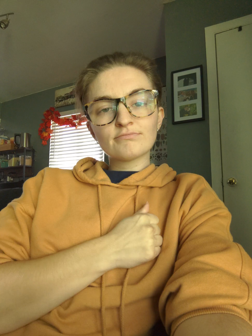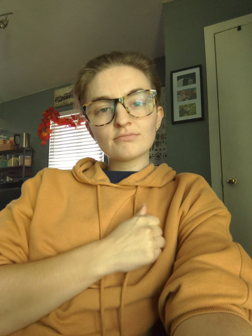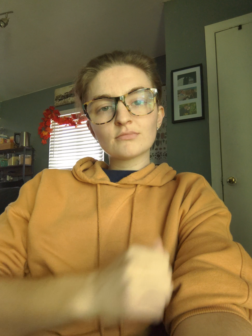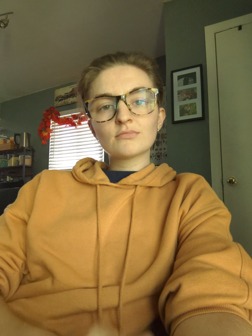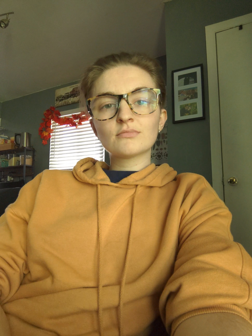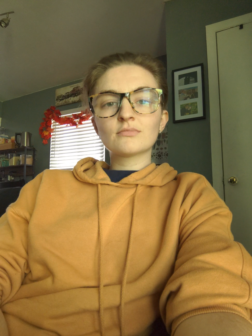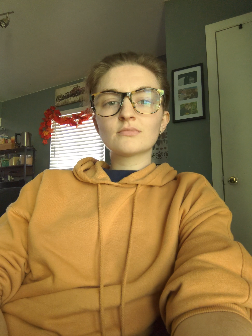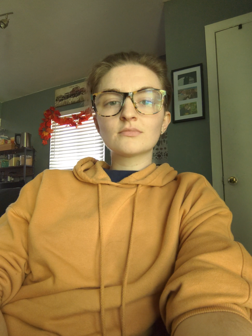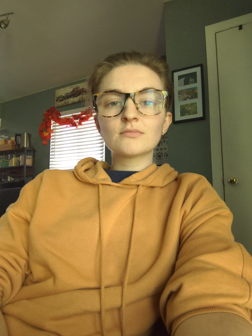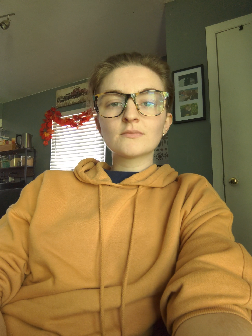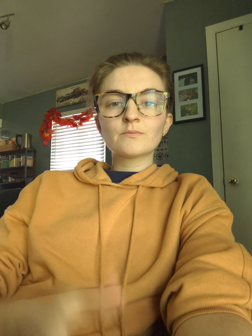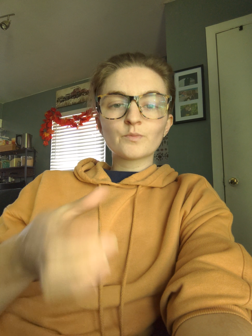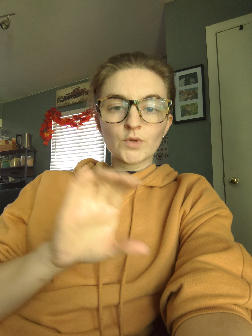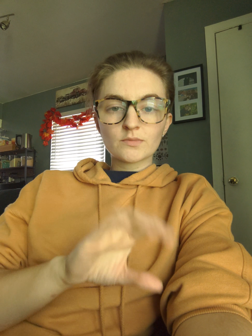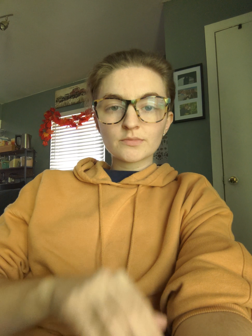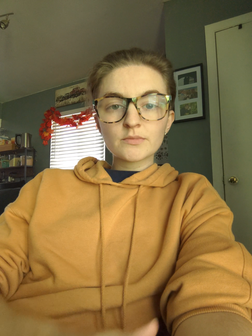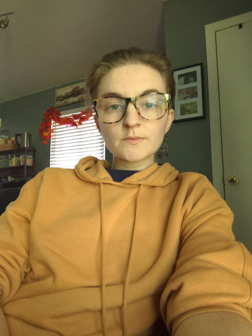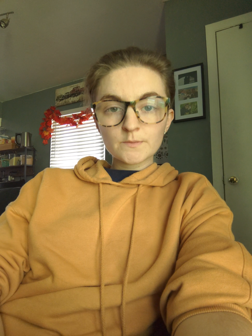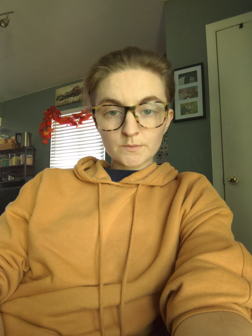dump